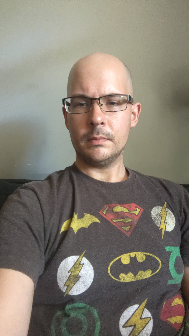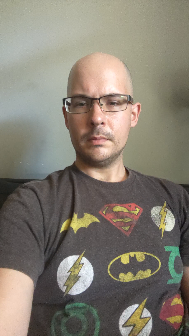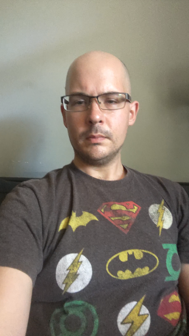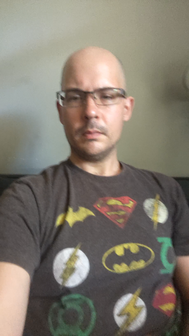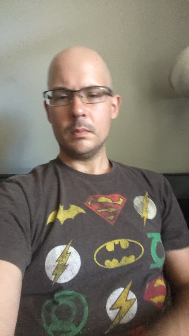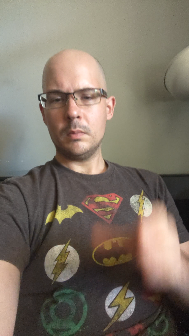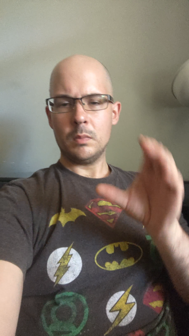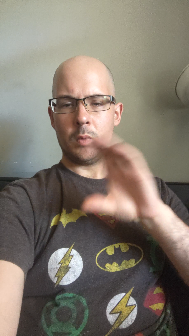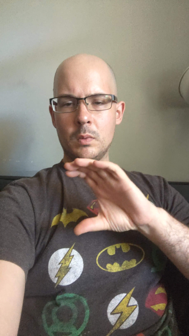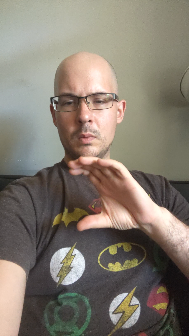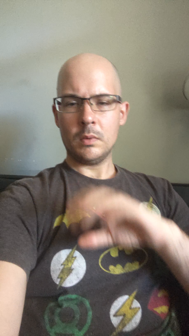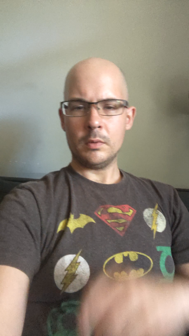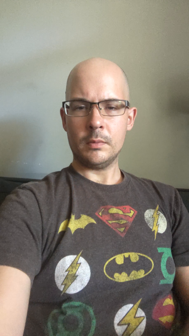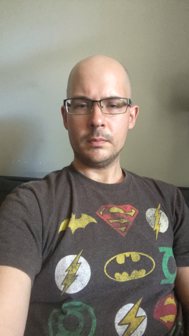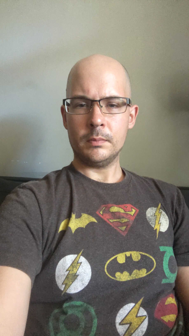pour